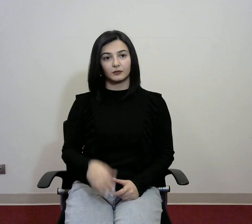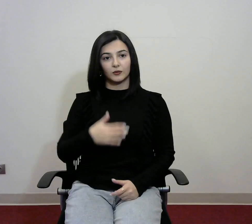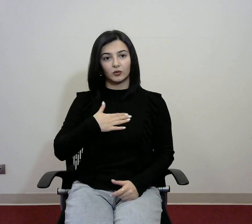mən